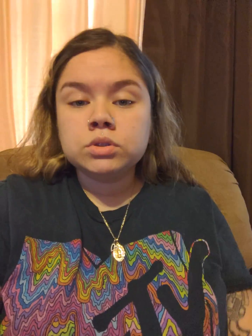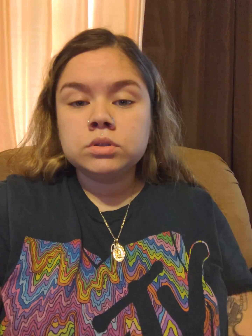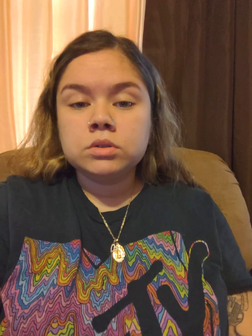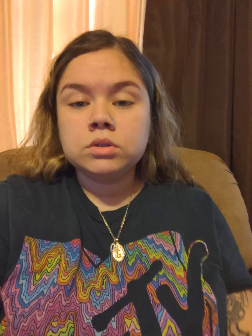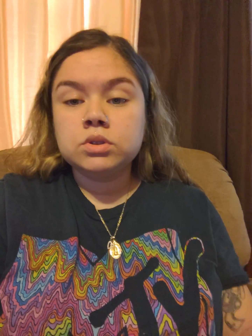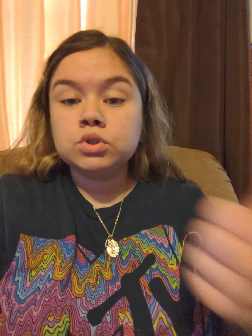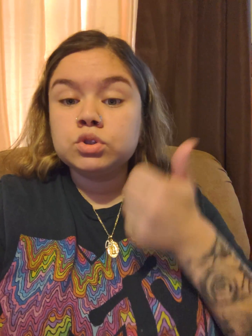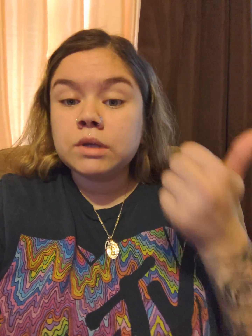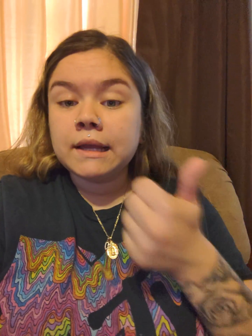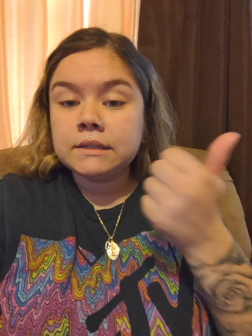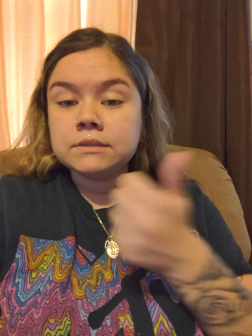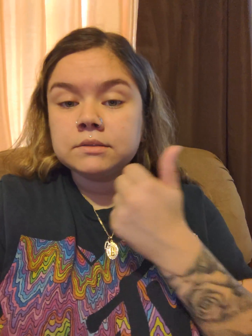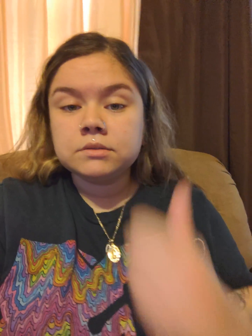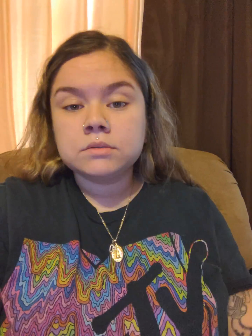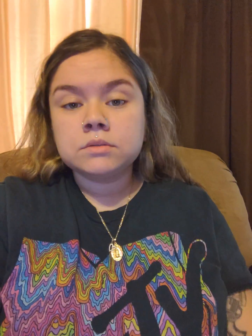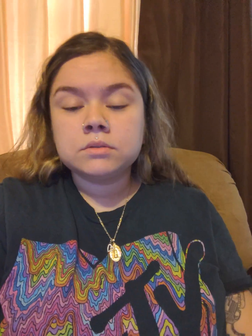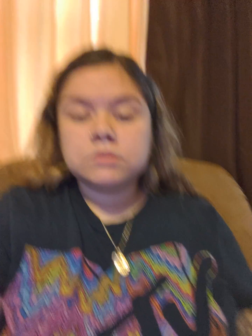chase